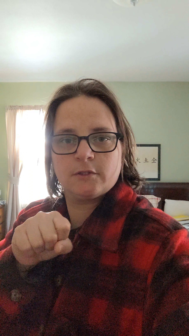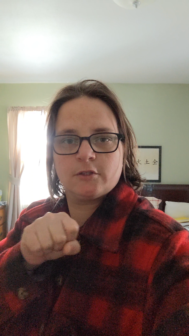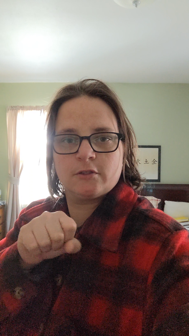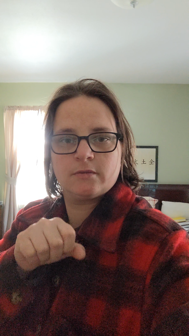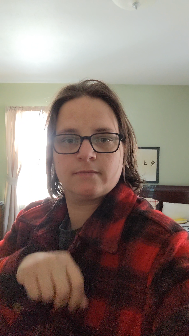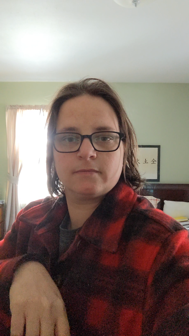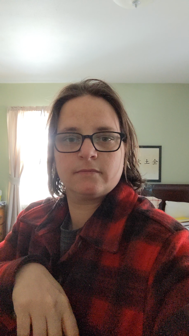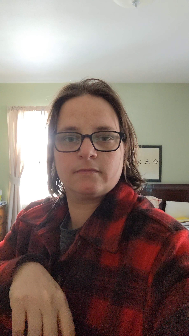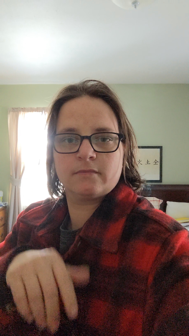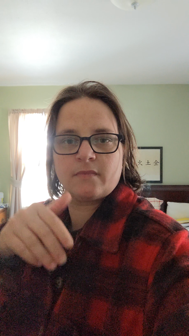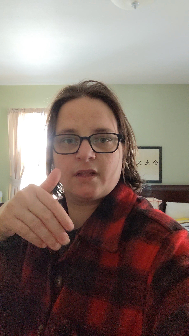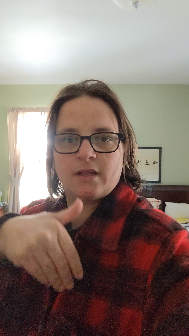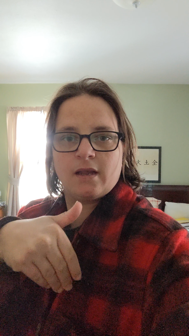night night